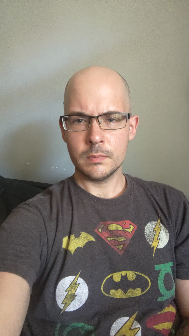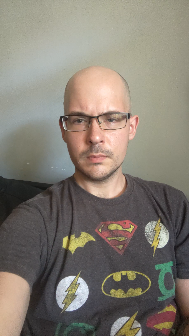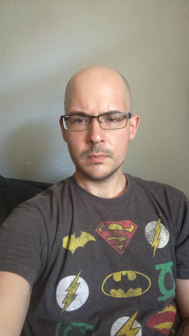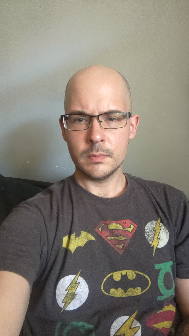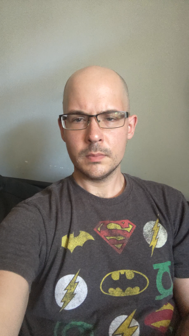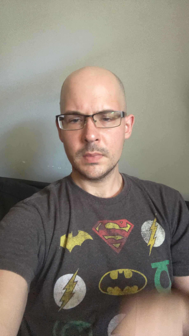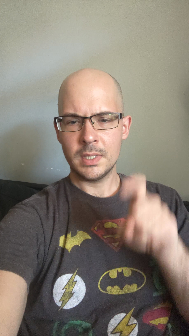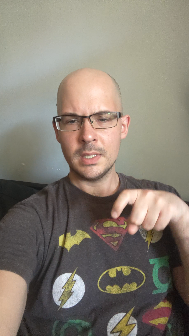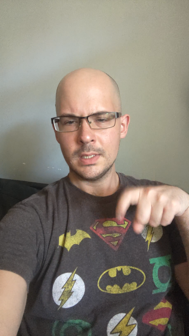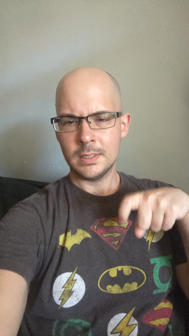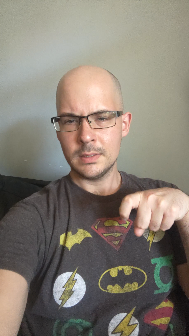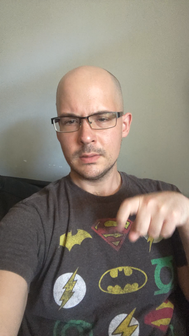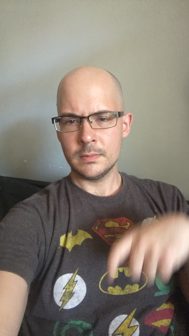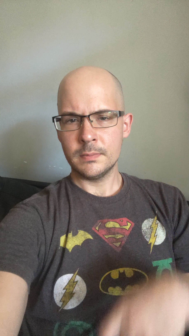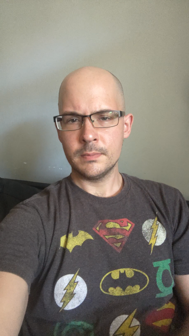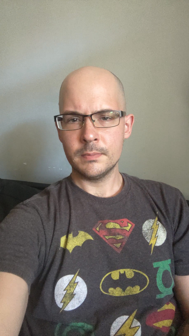need